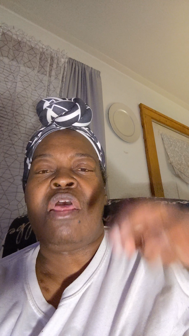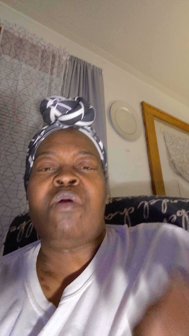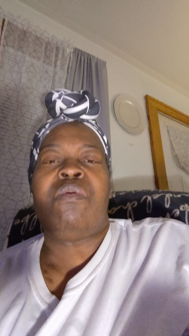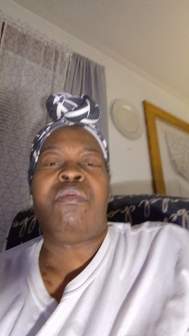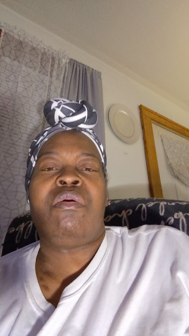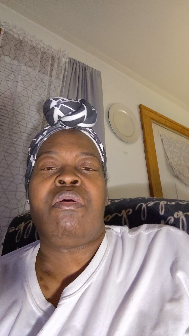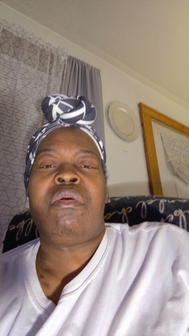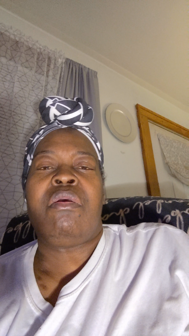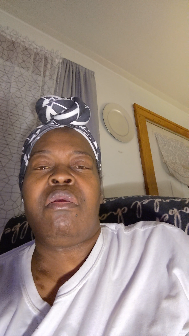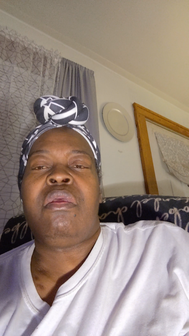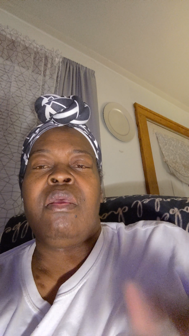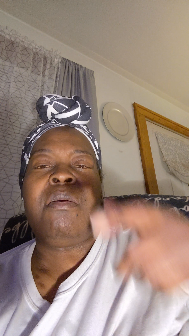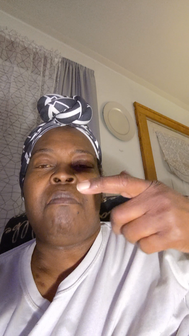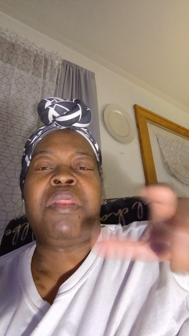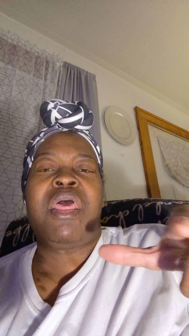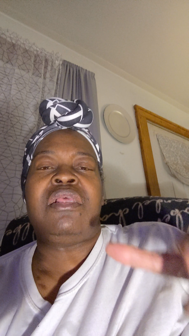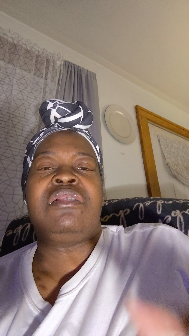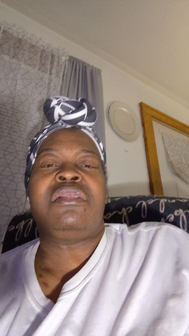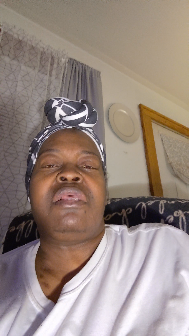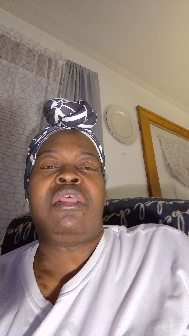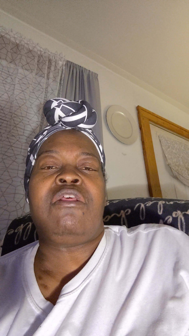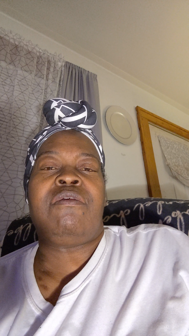plate